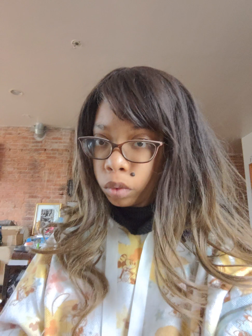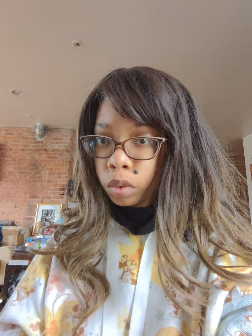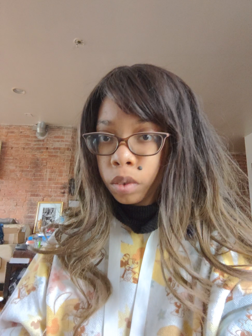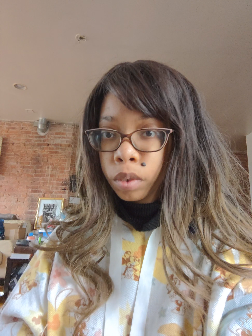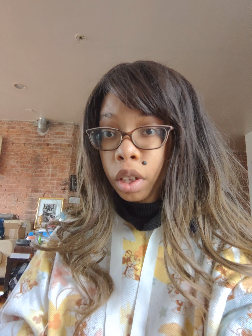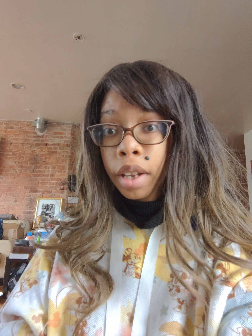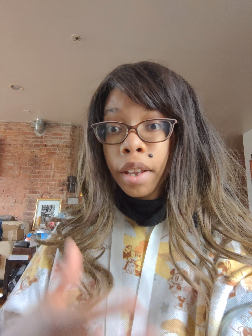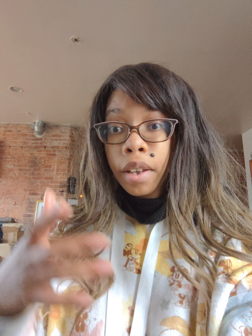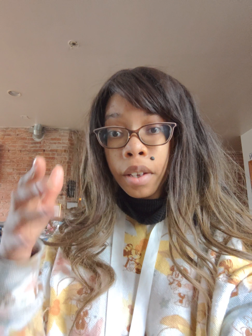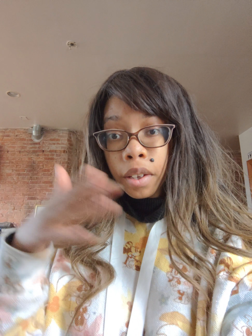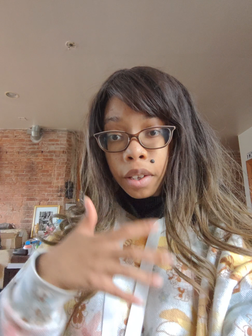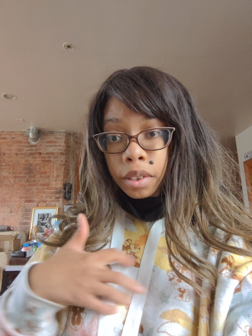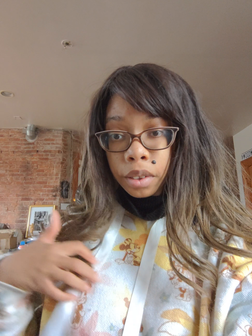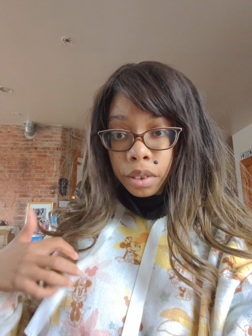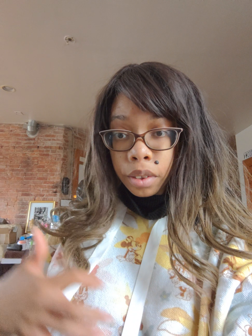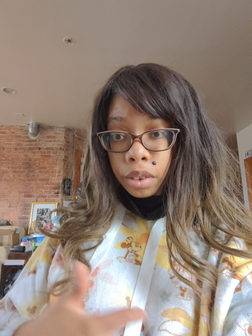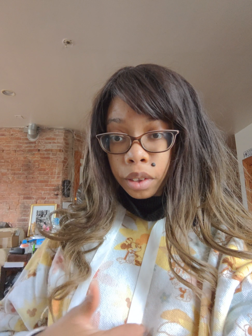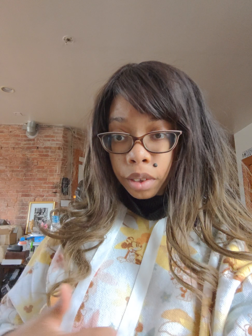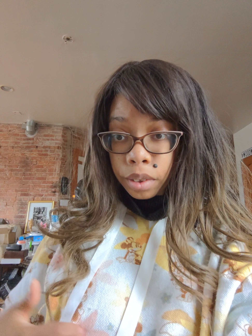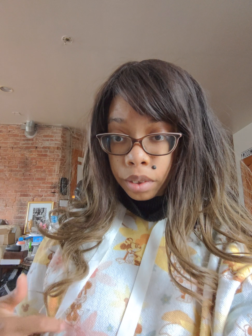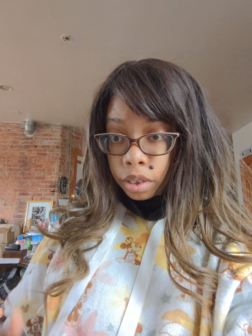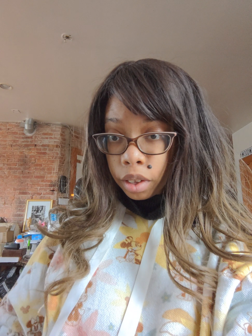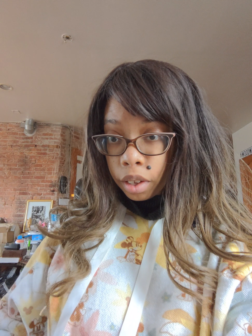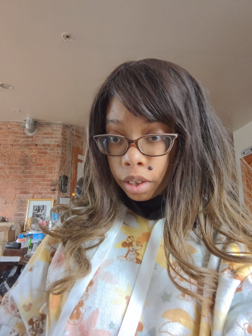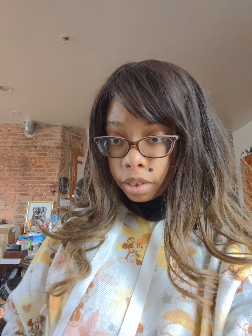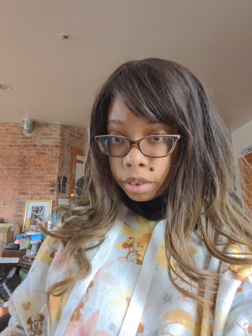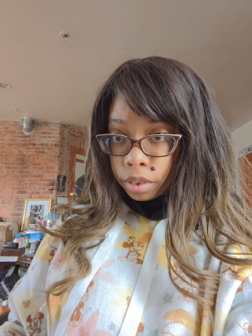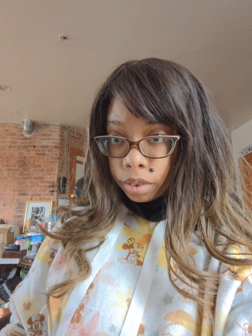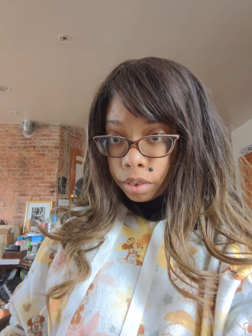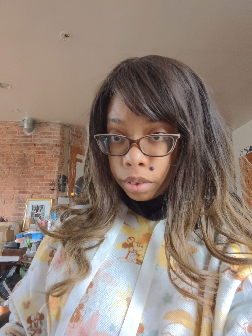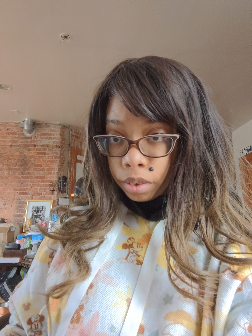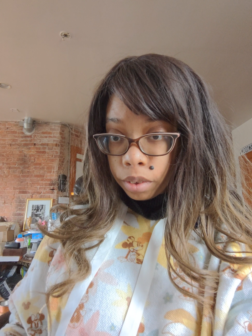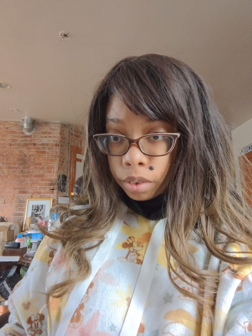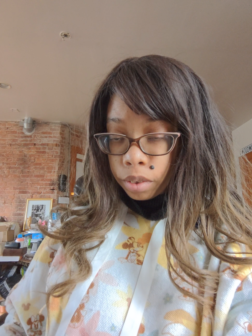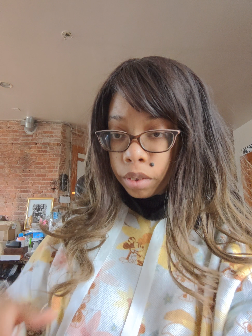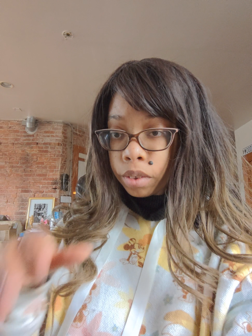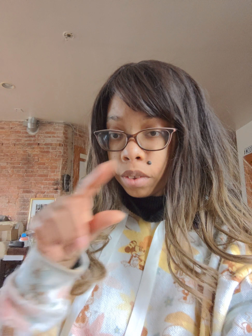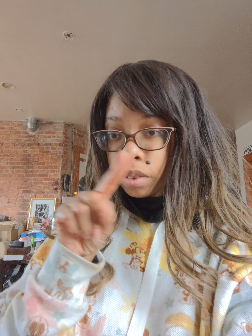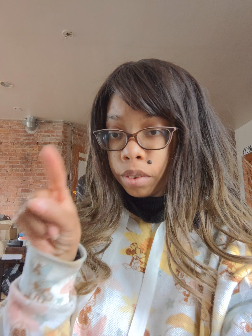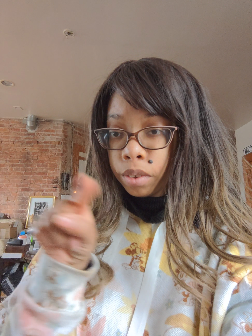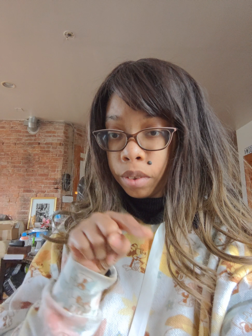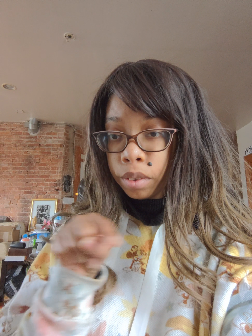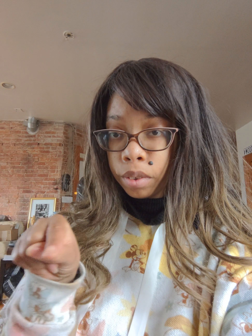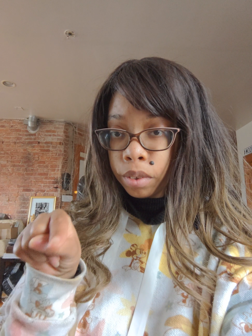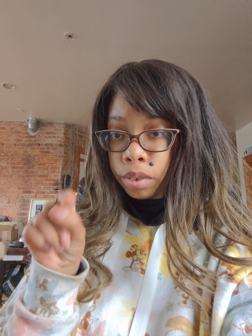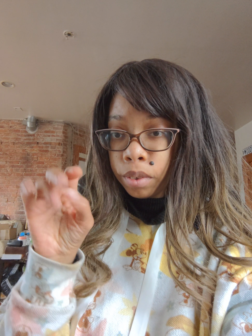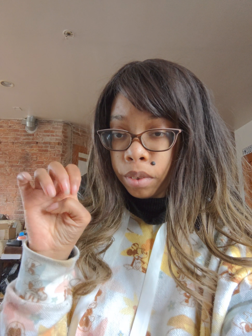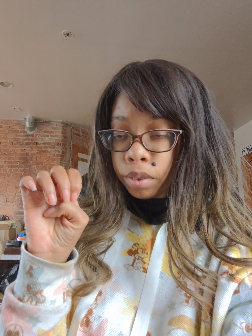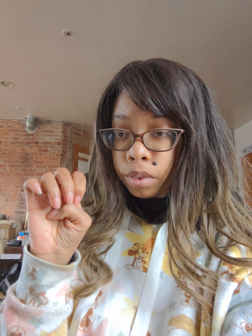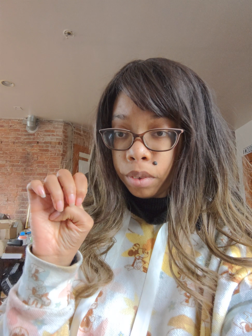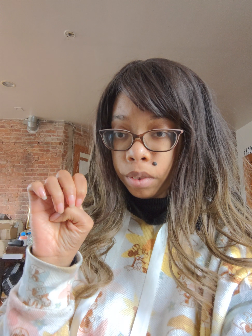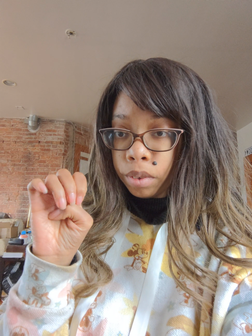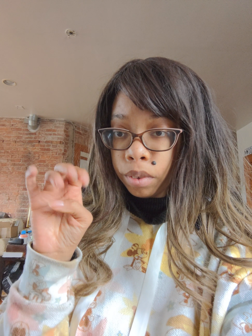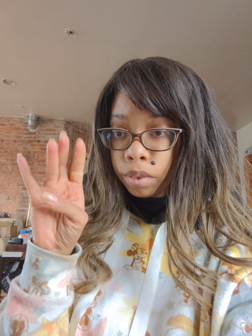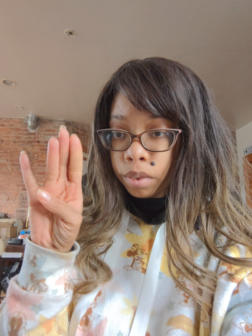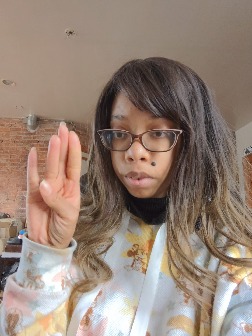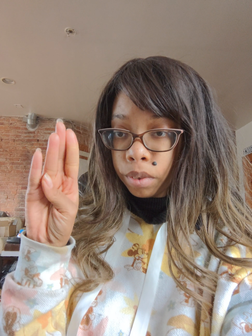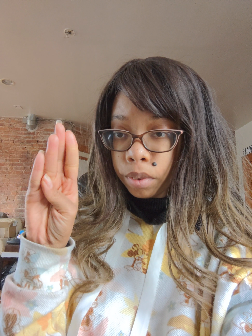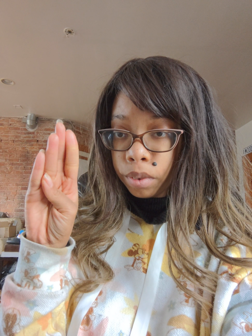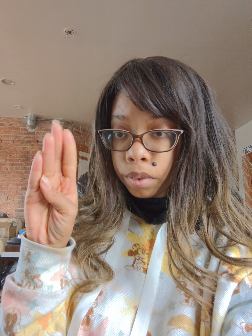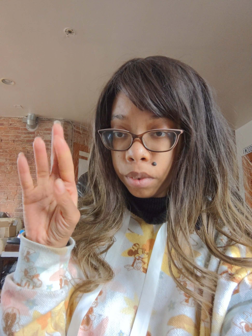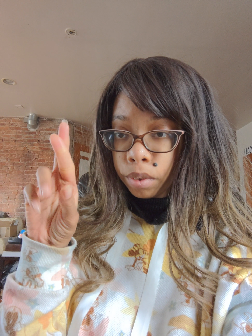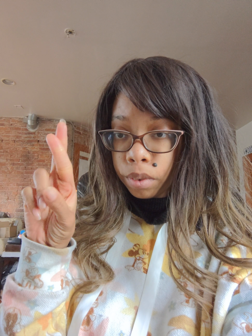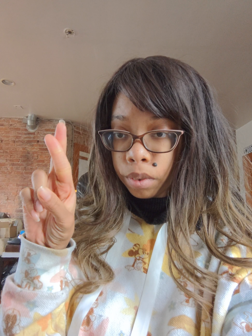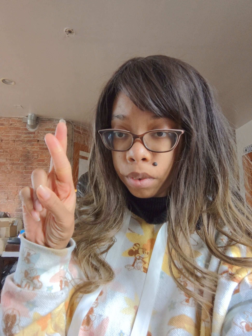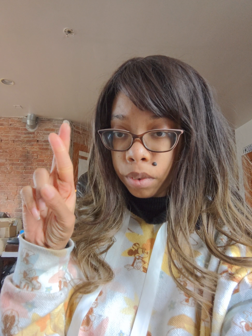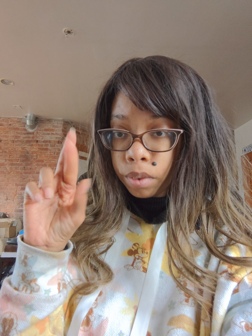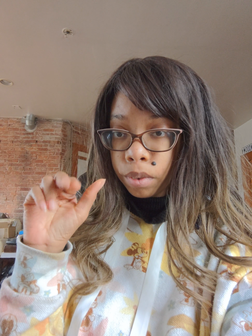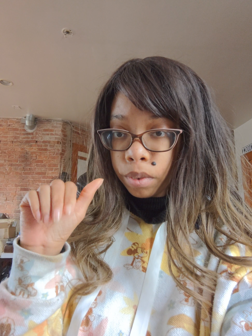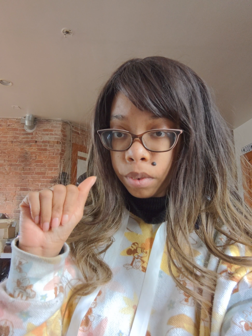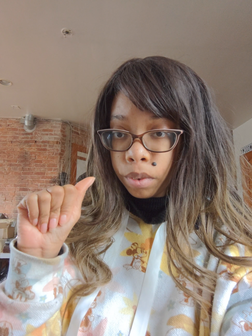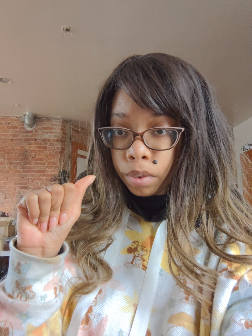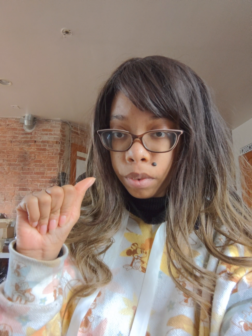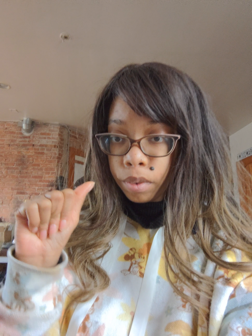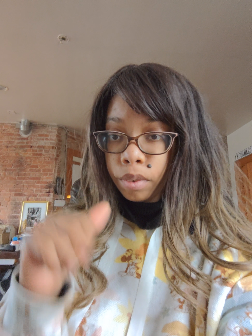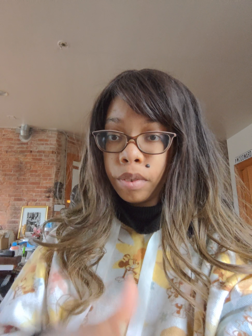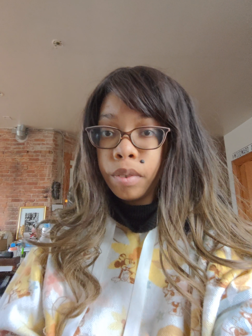zebra